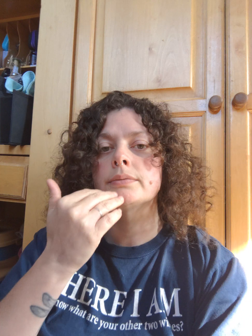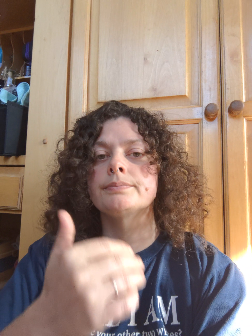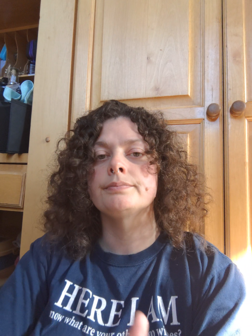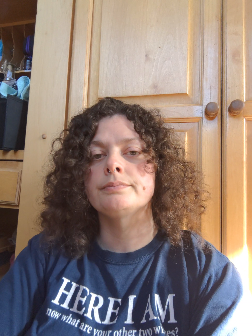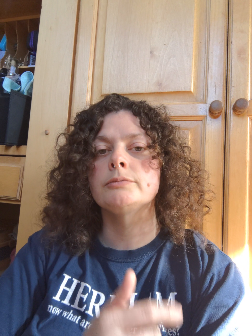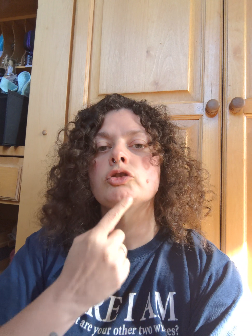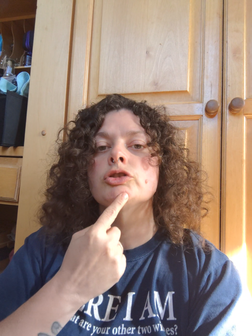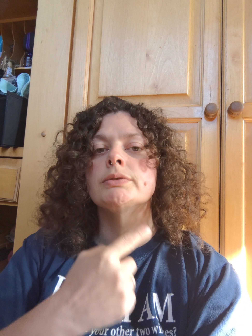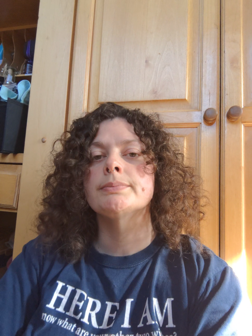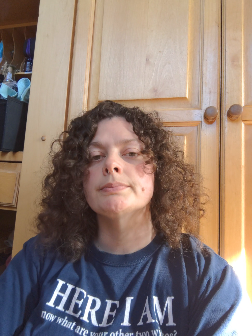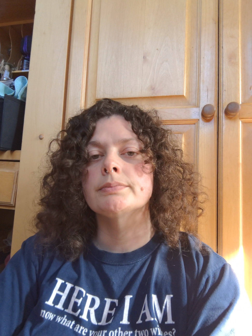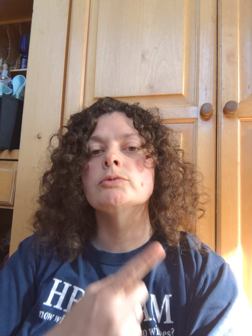chin